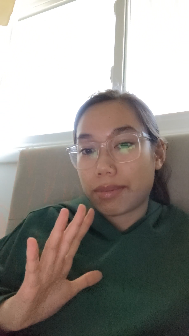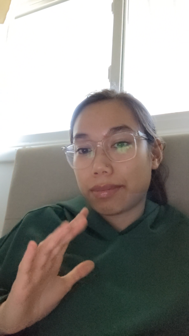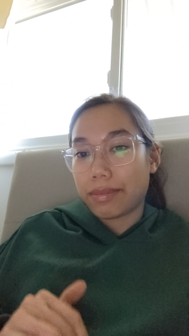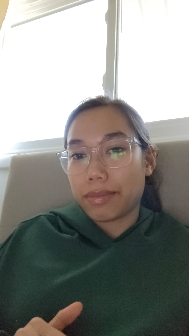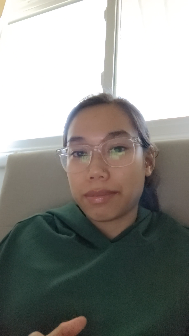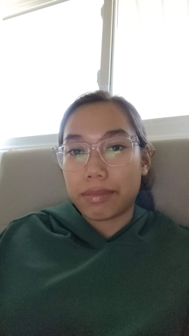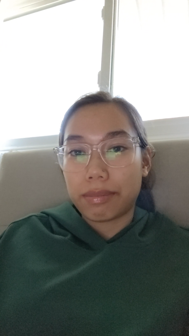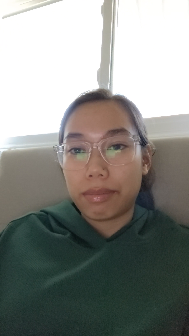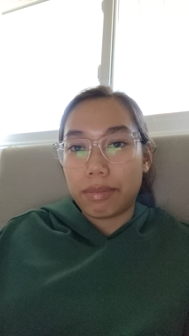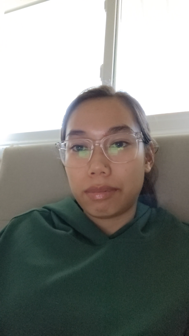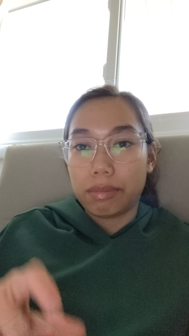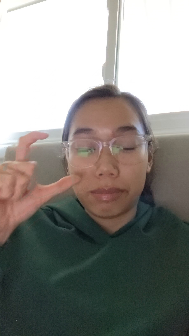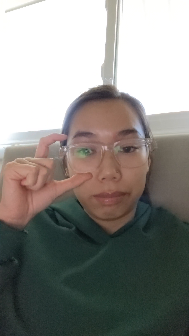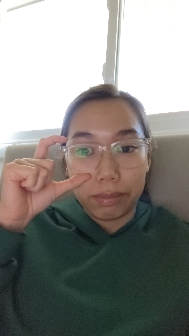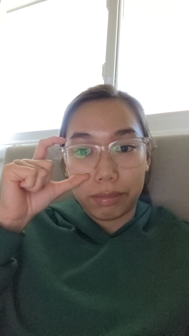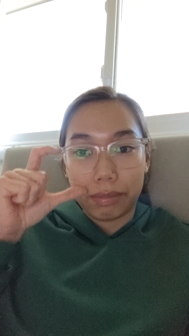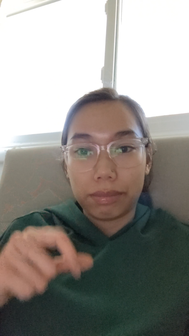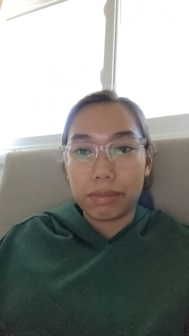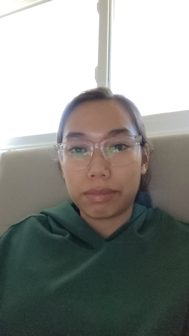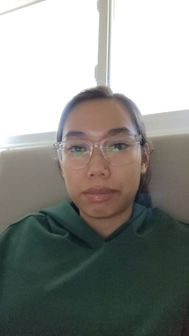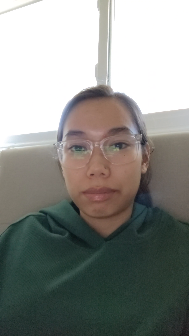glasses